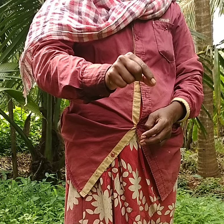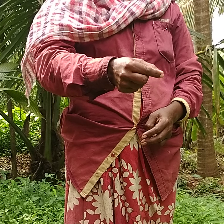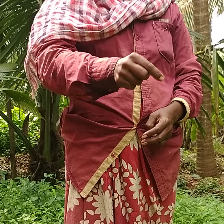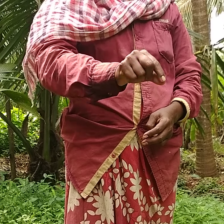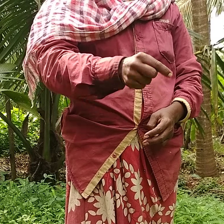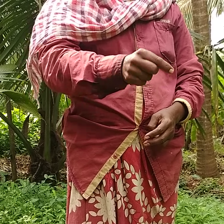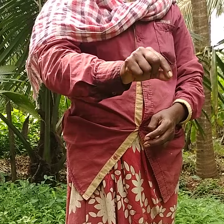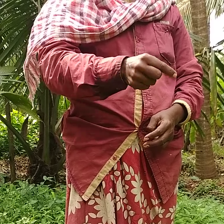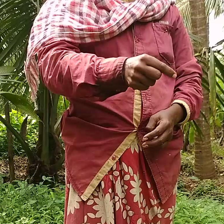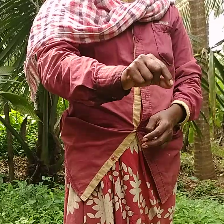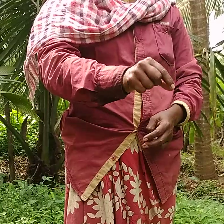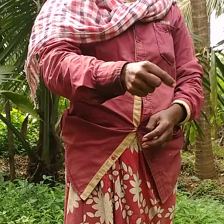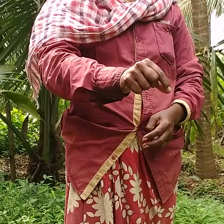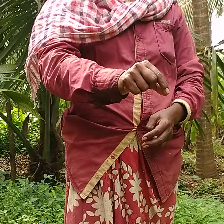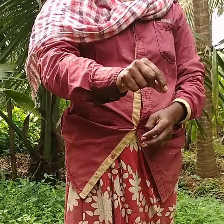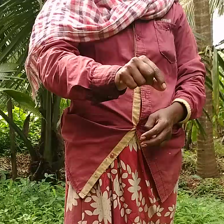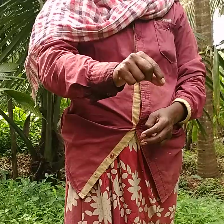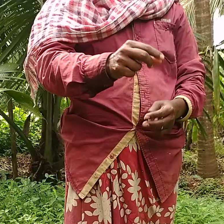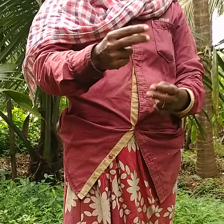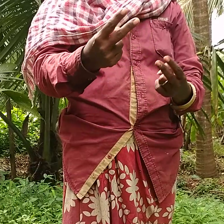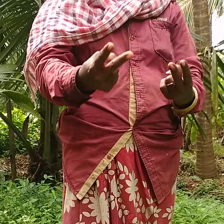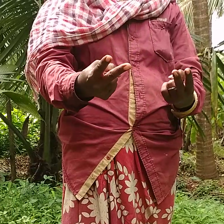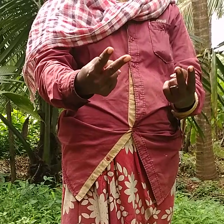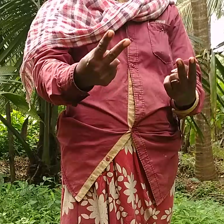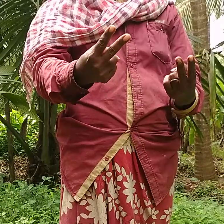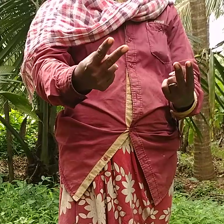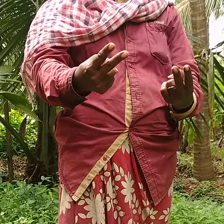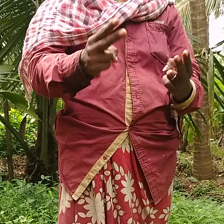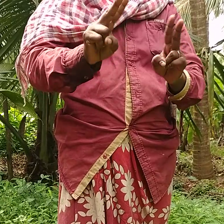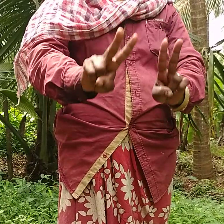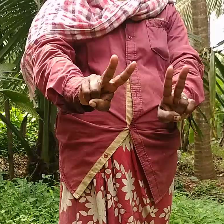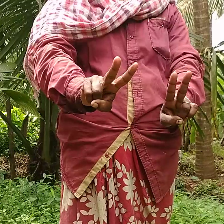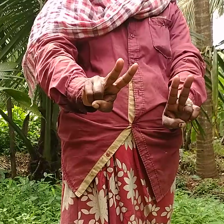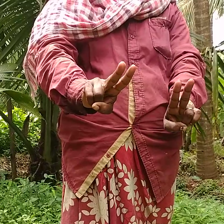Insect